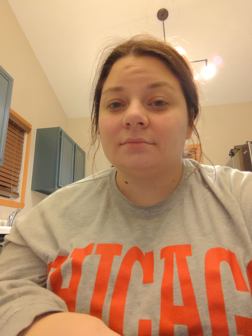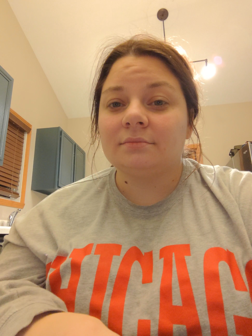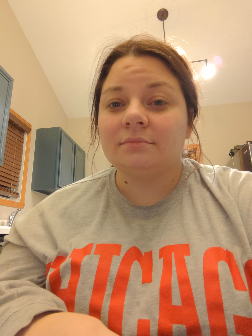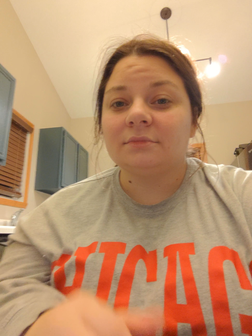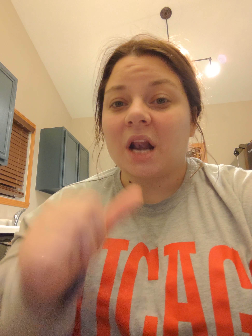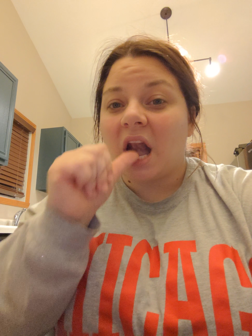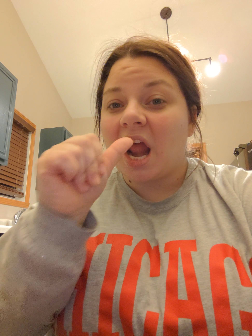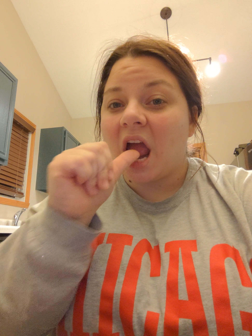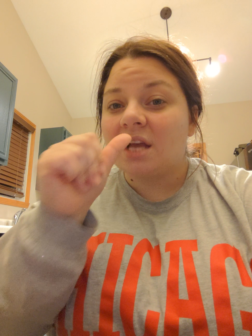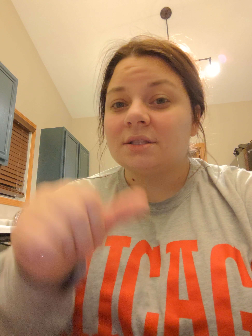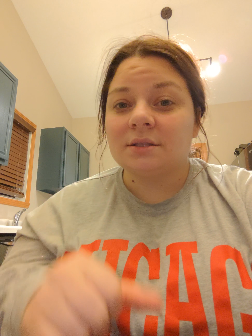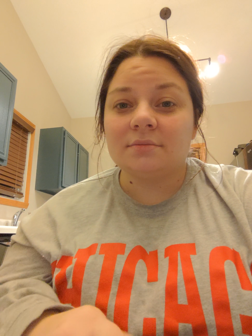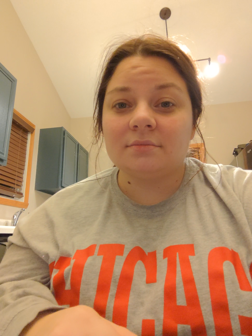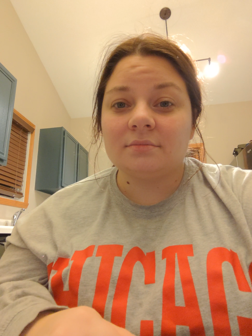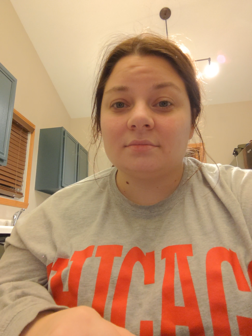nuts